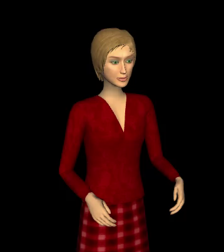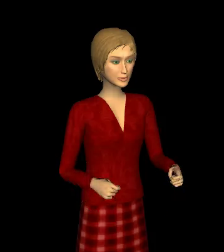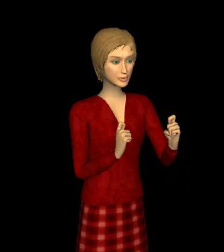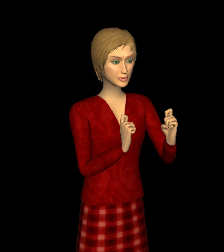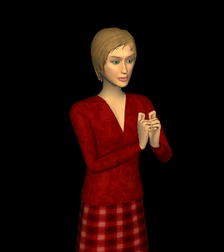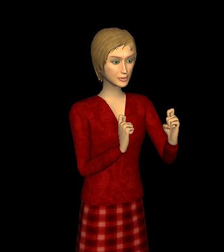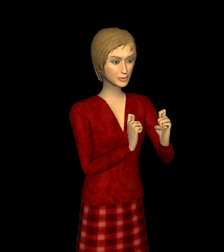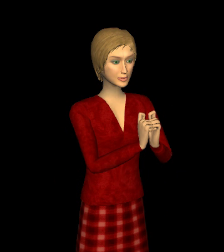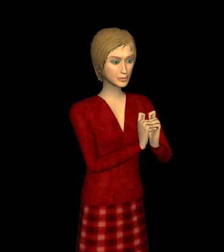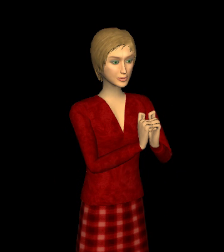كهربائي